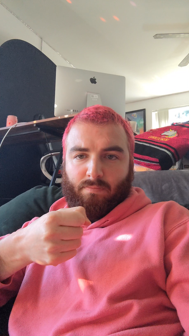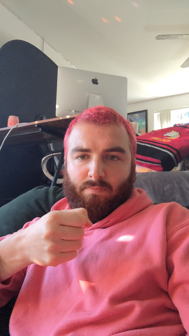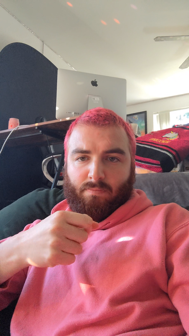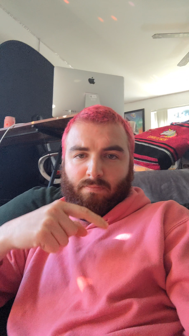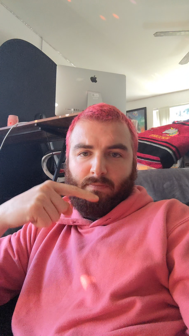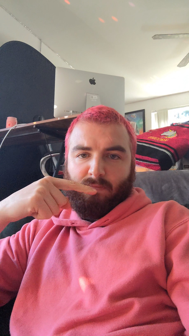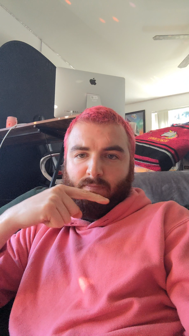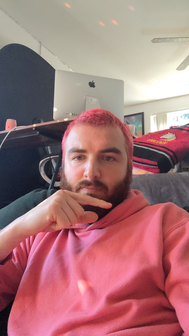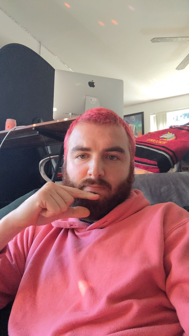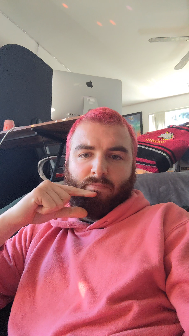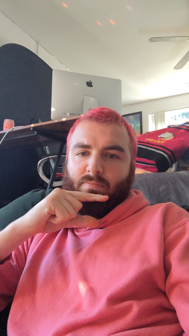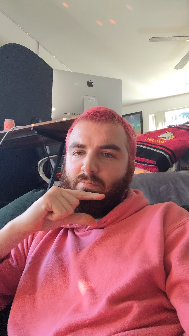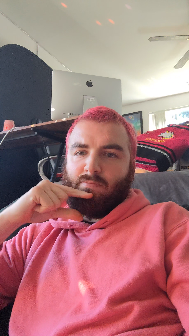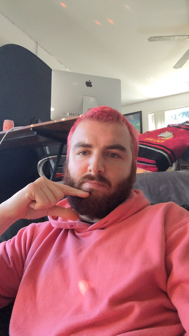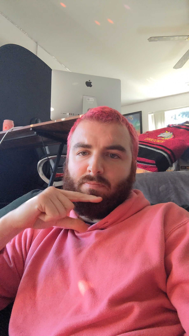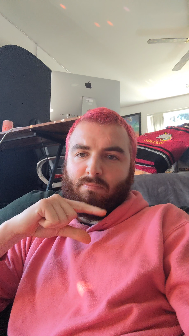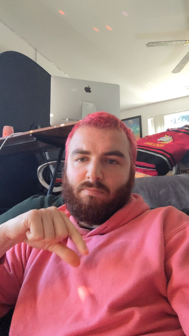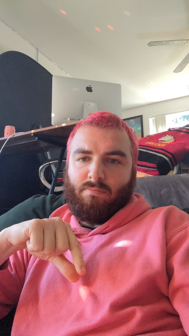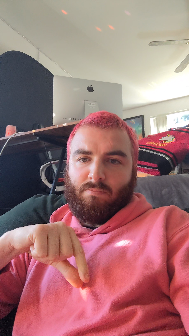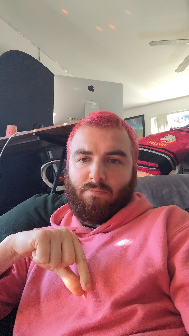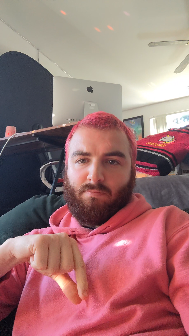glue